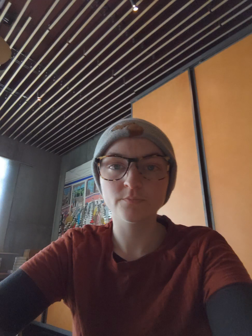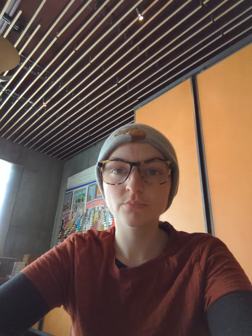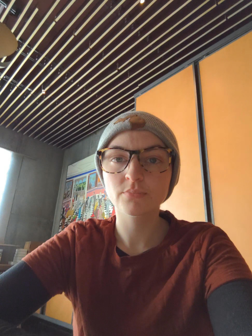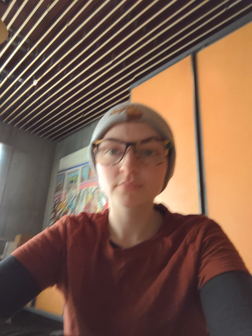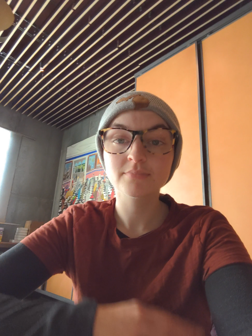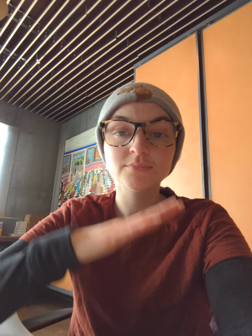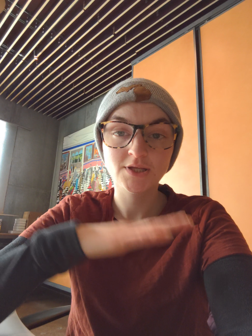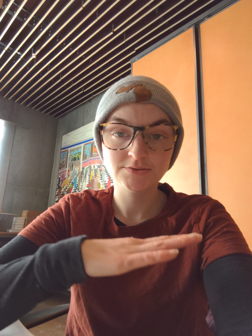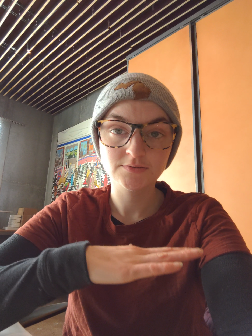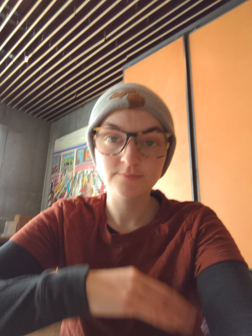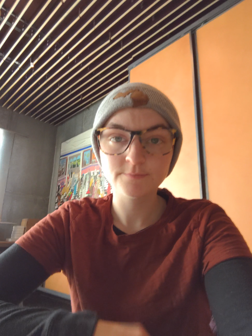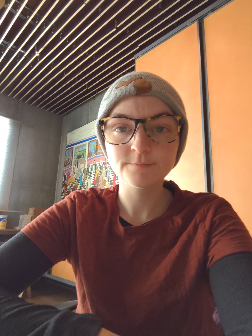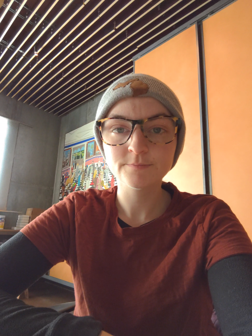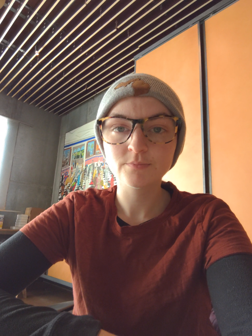table